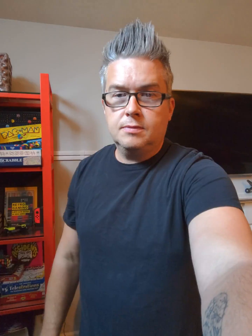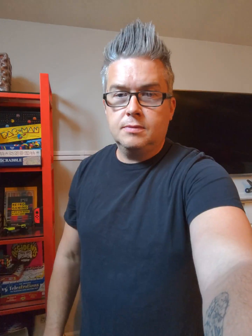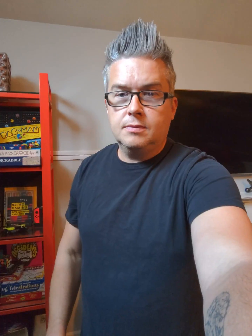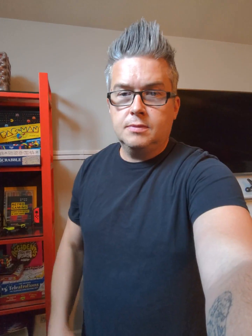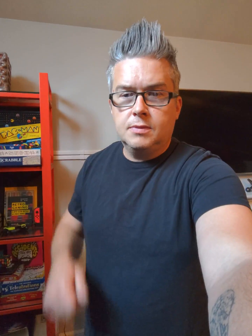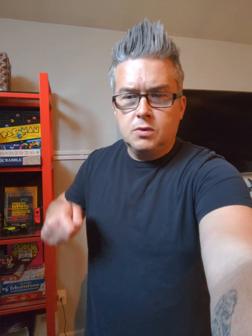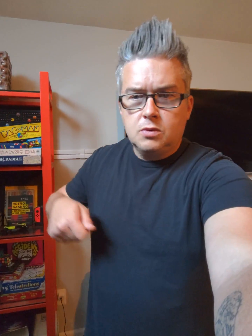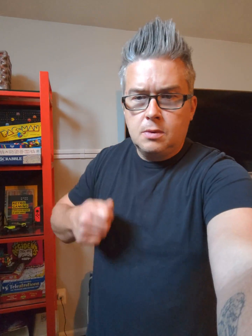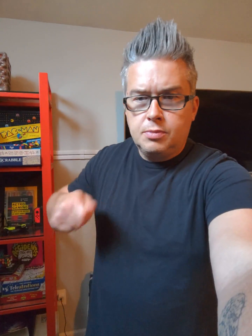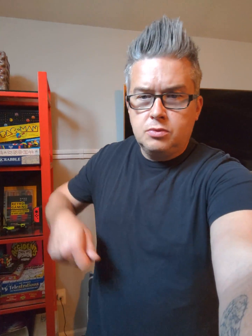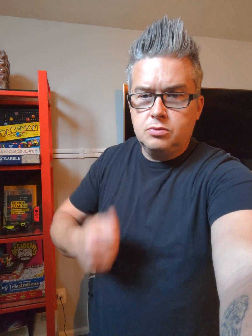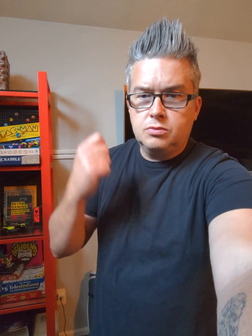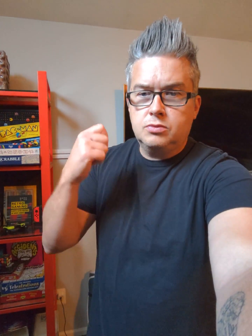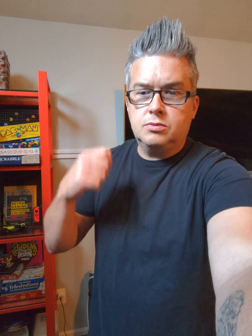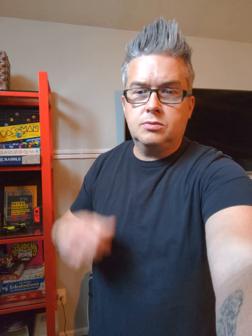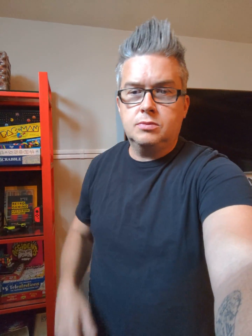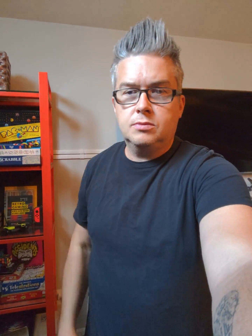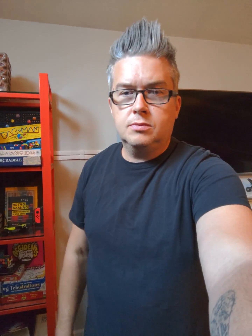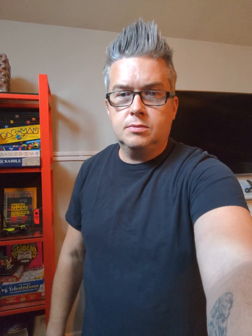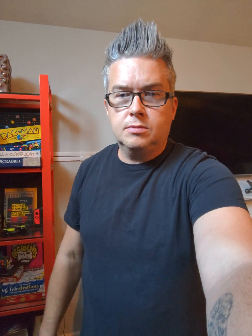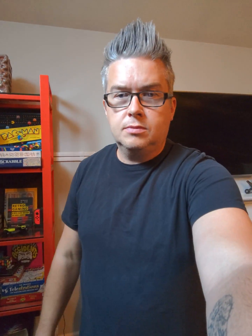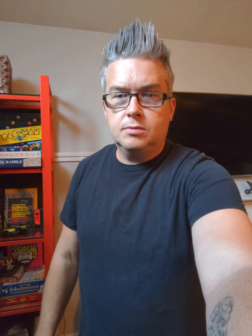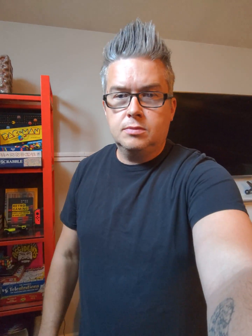shovel